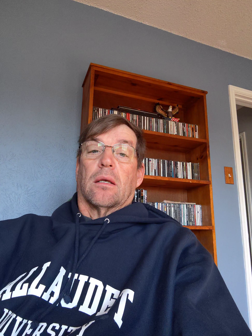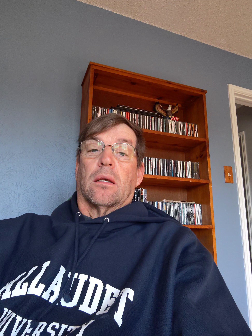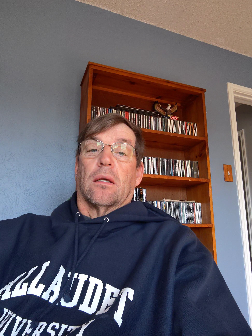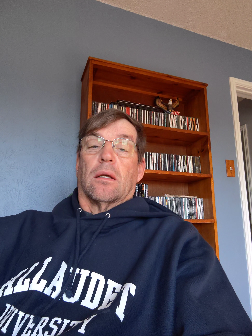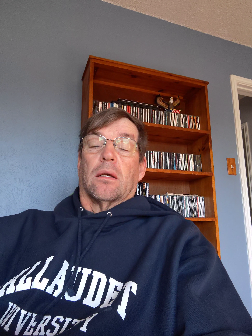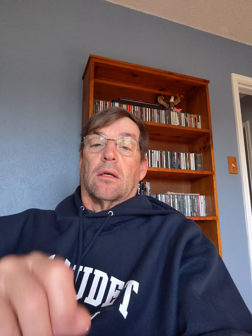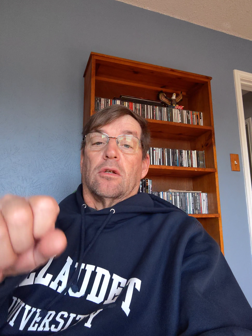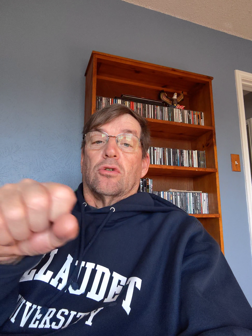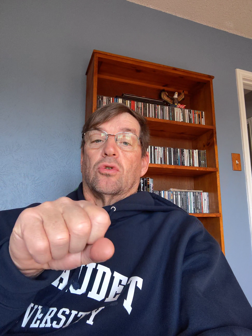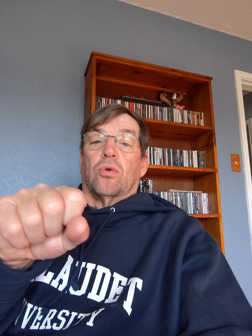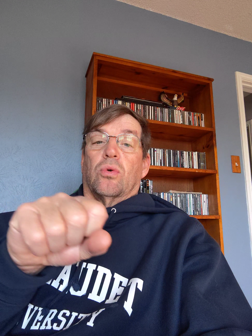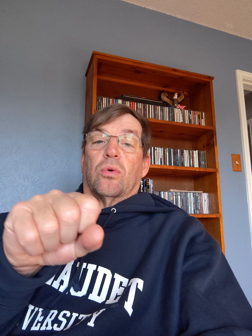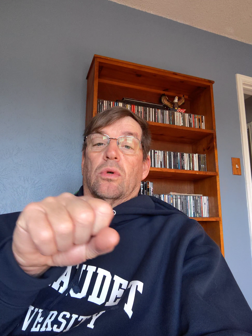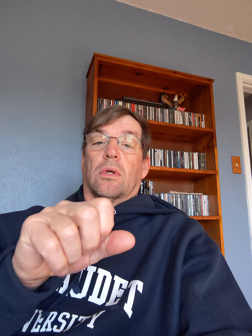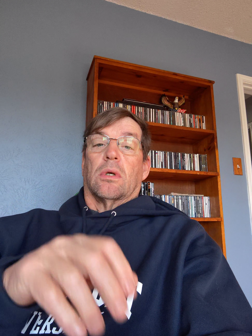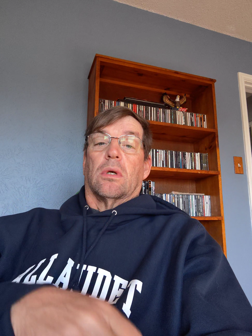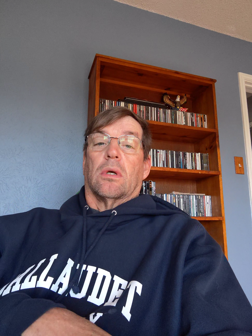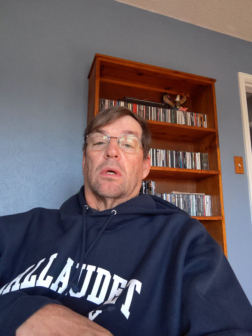shoe